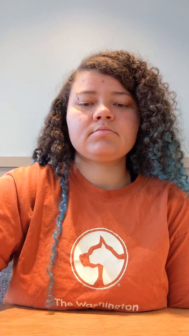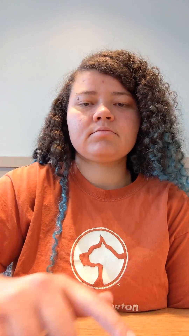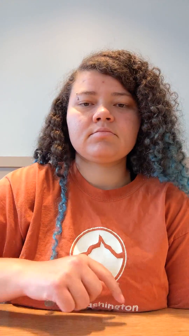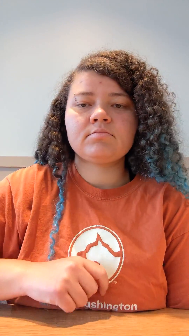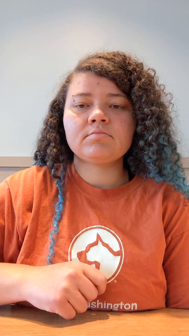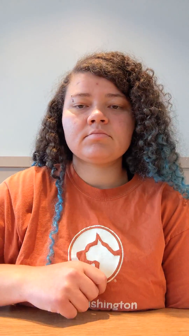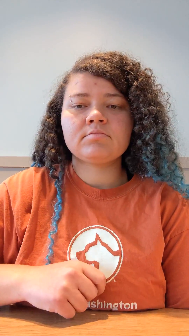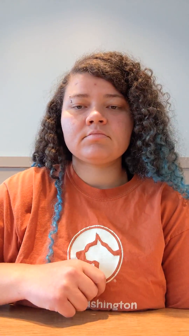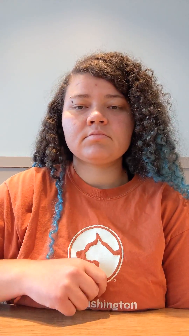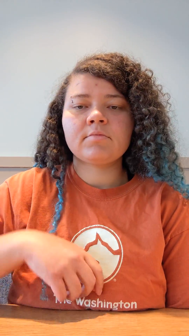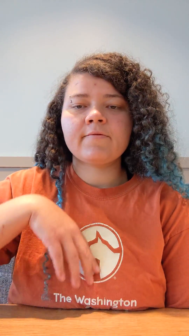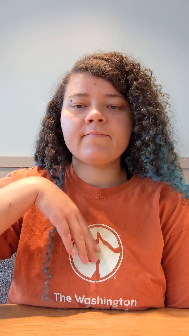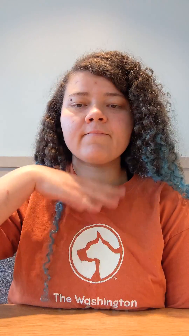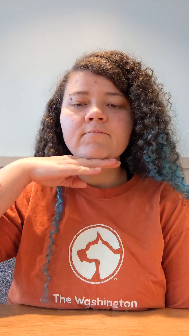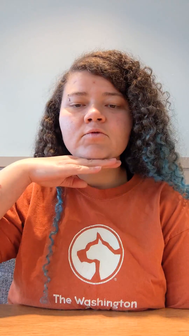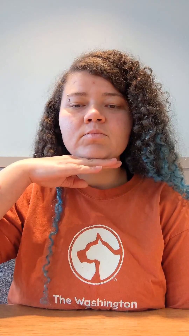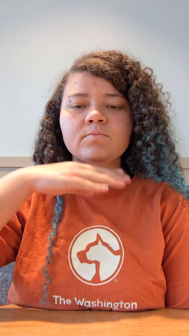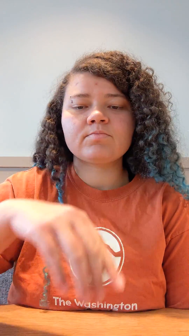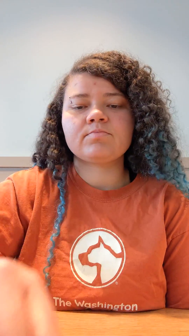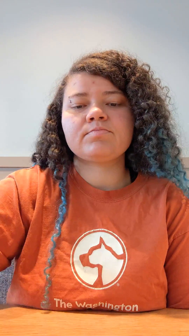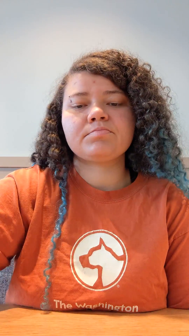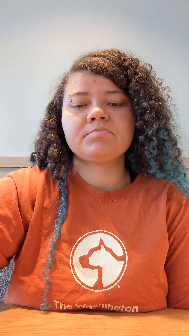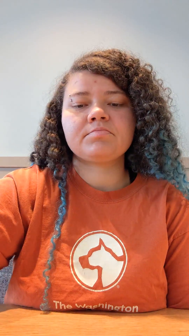full